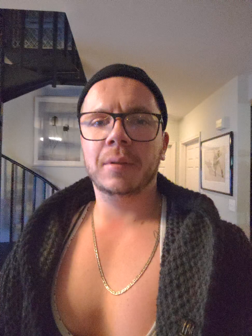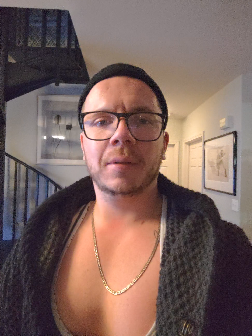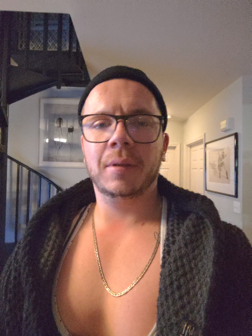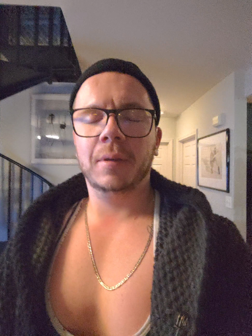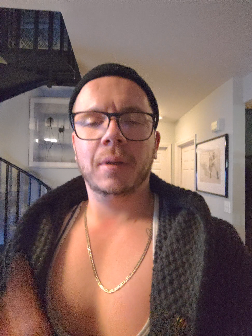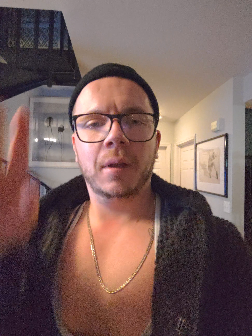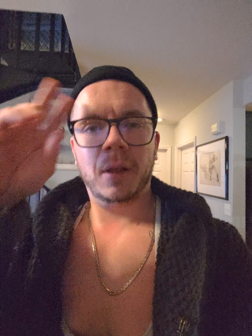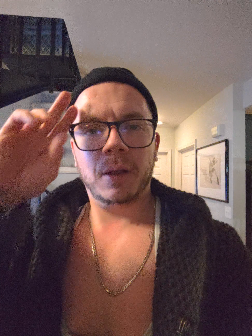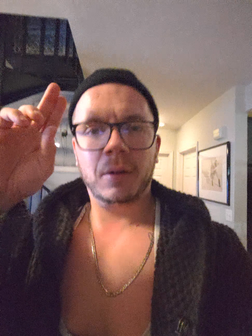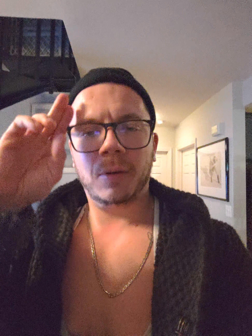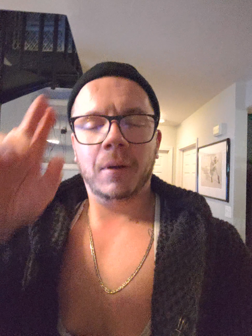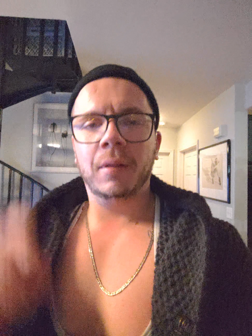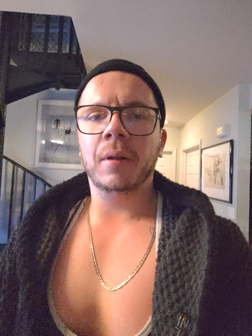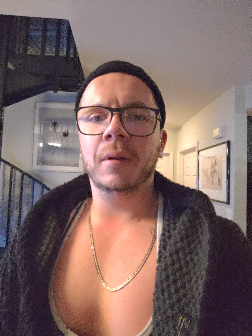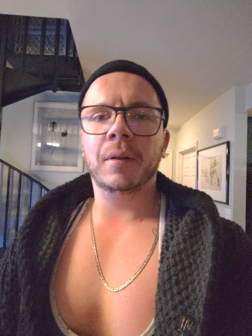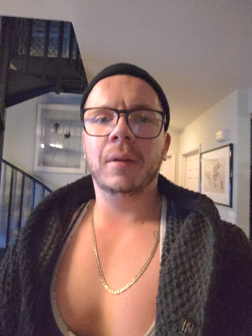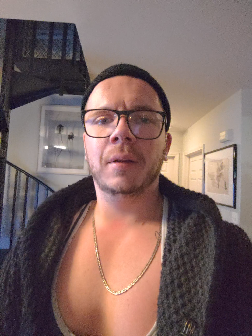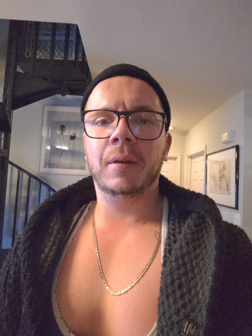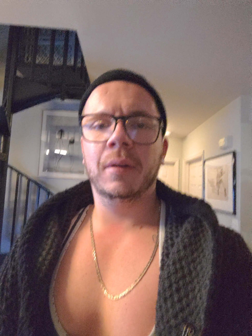uncle